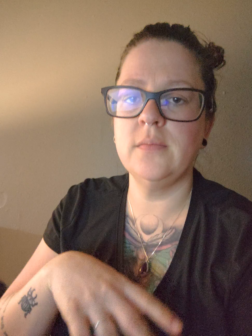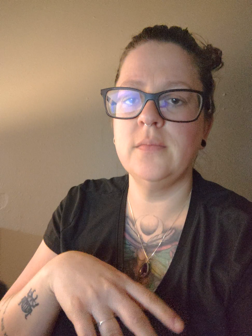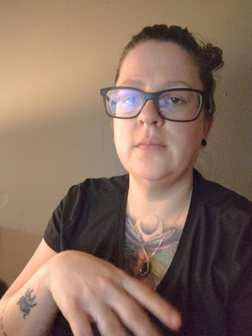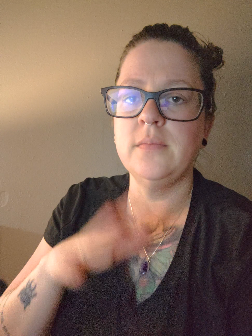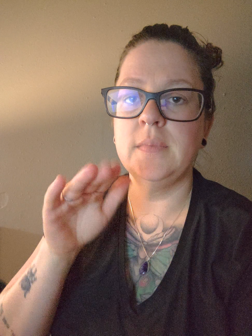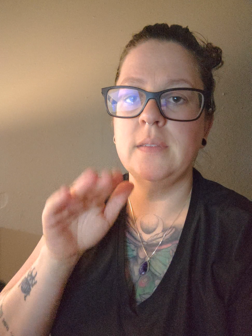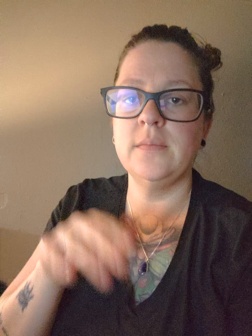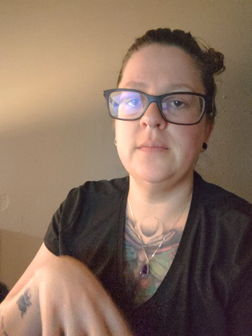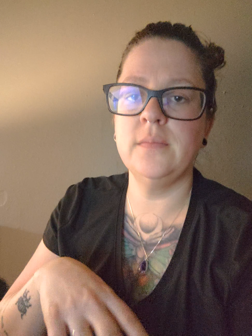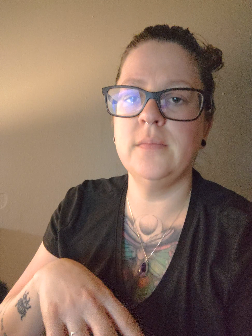bye